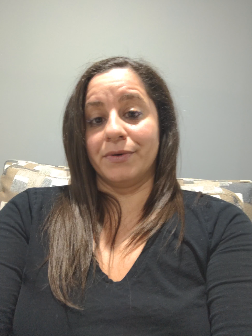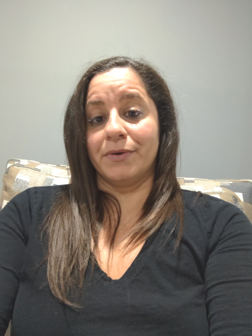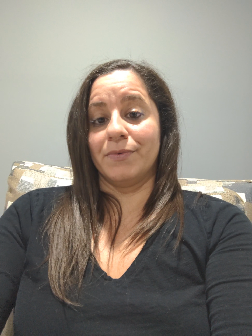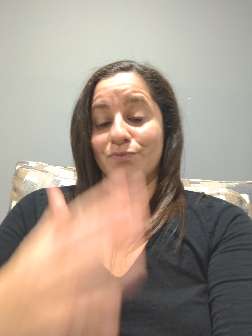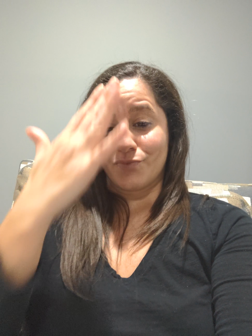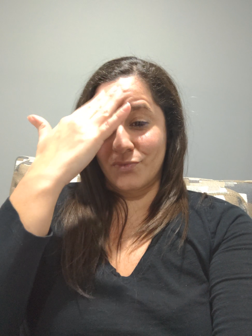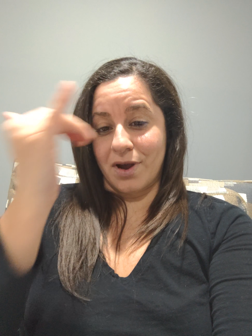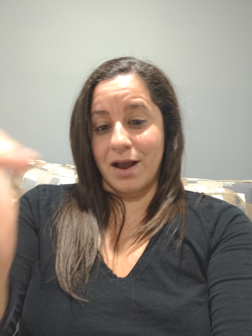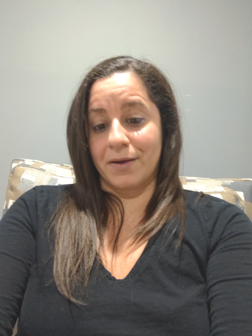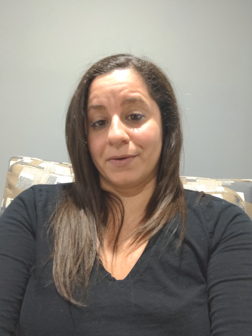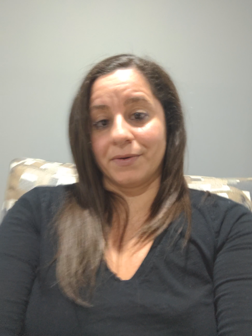why